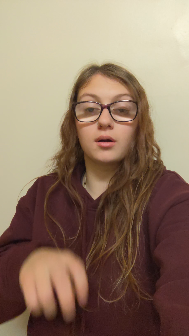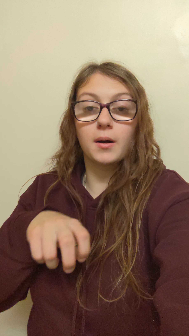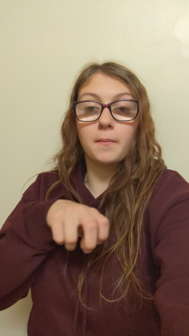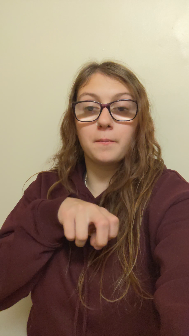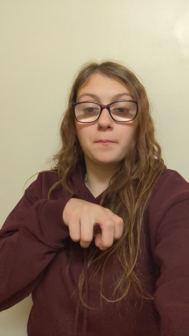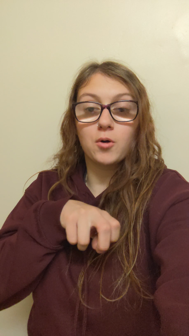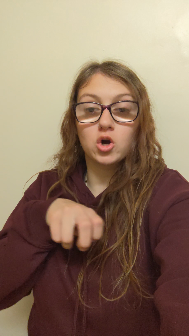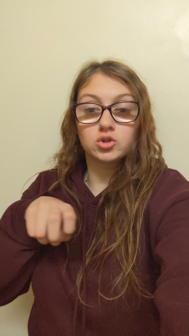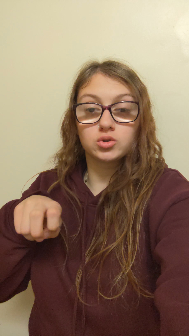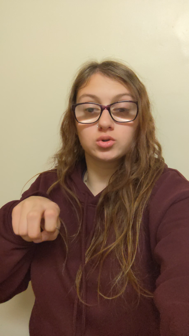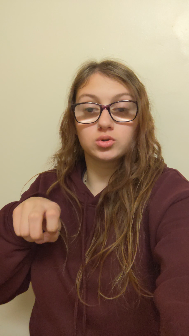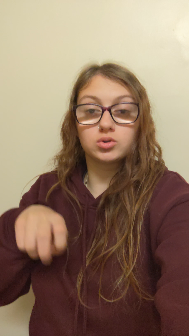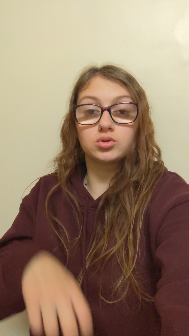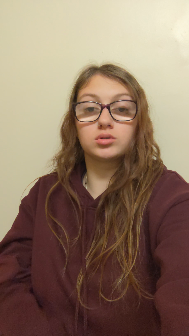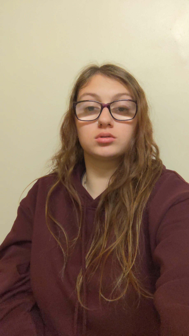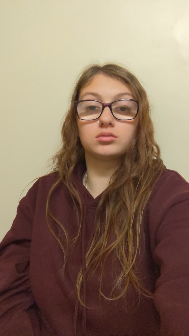porch